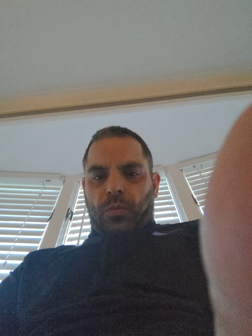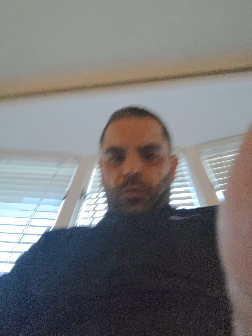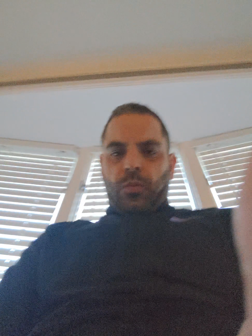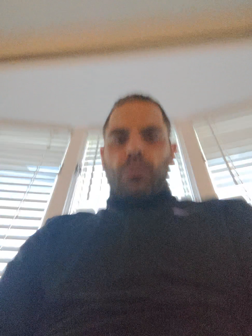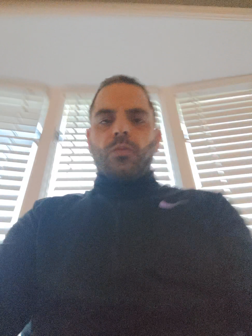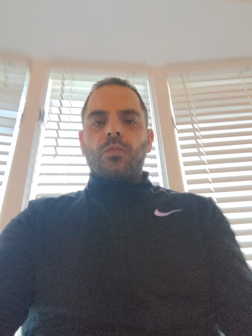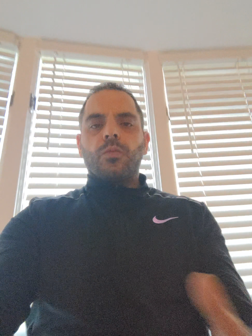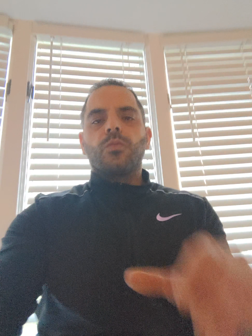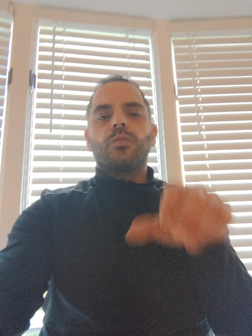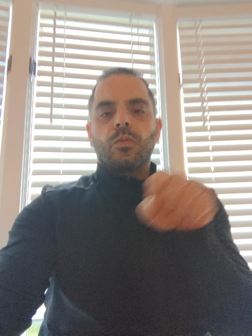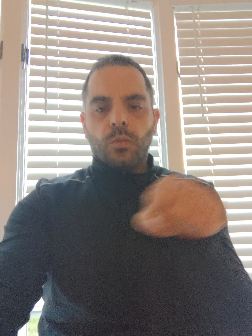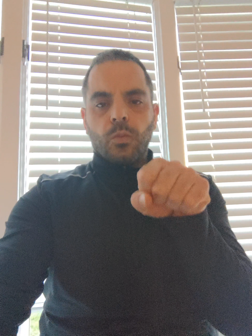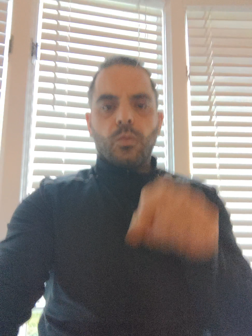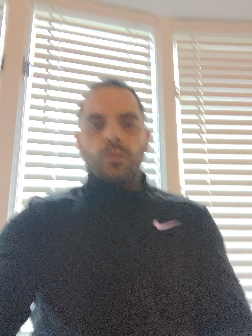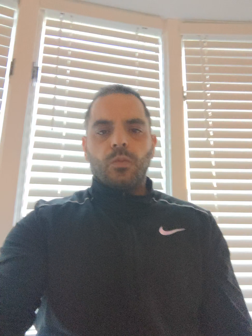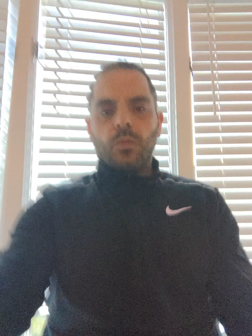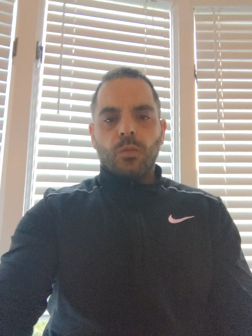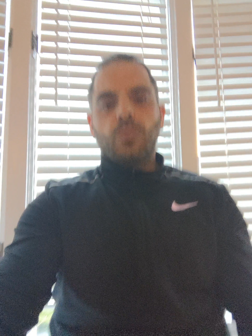shoe